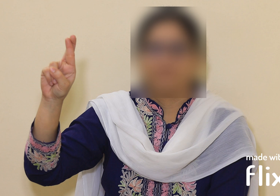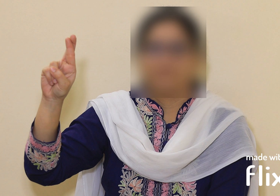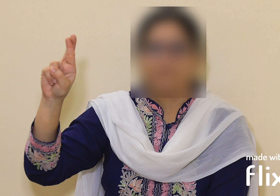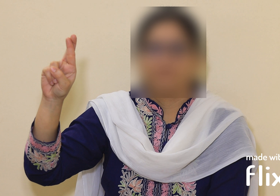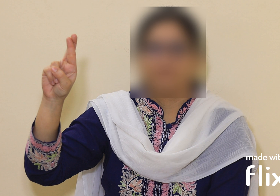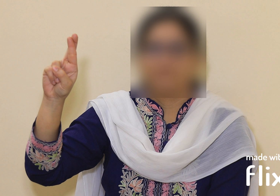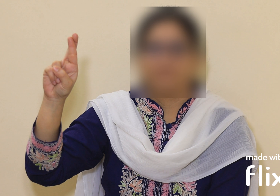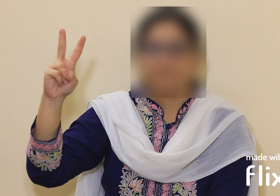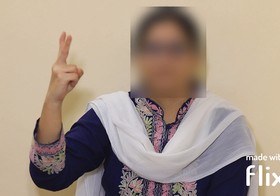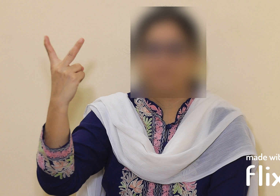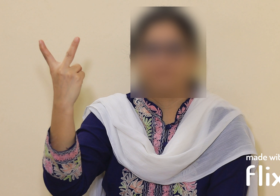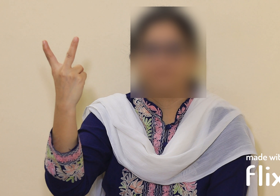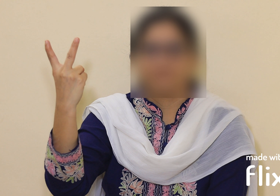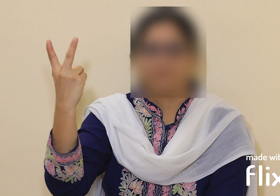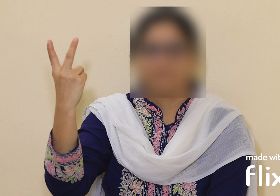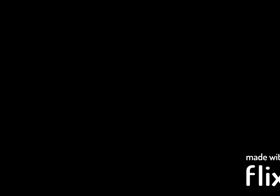ڑ